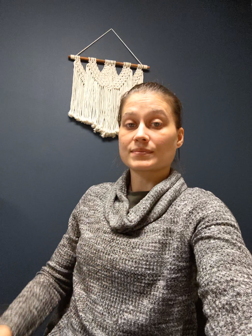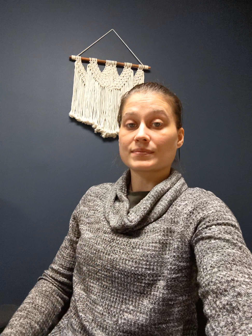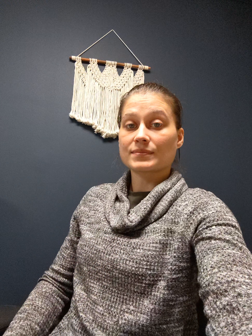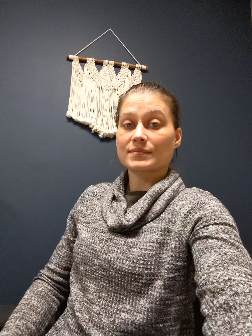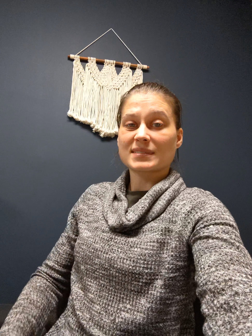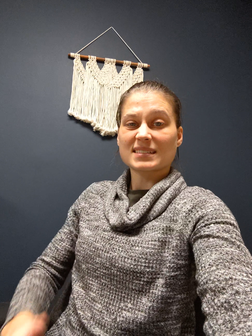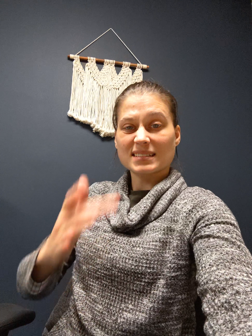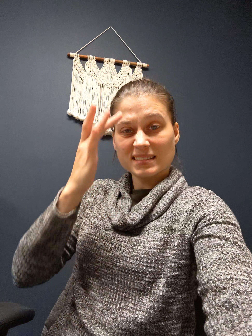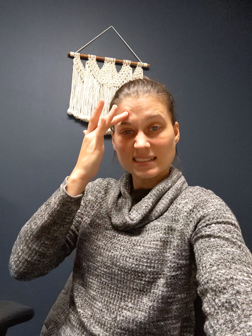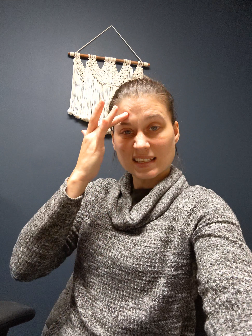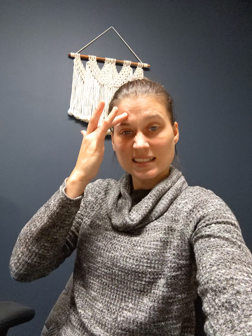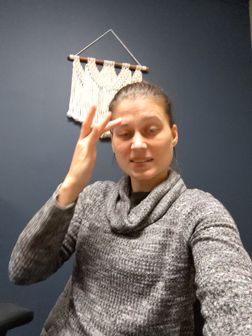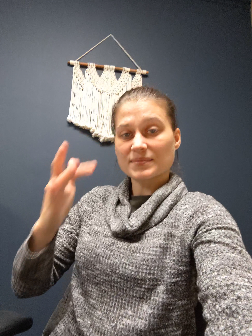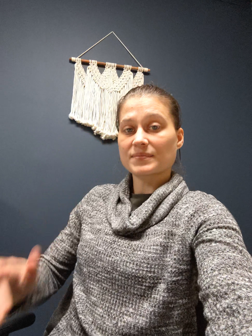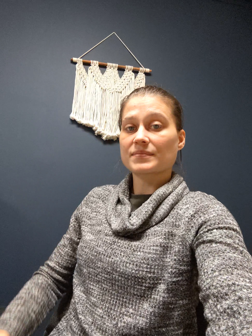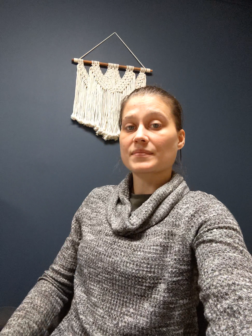sick